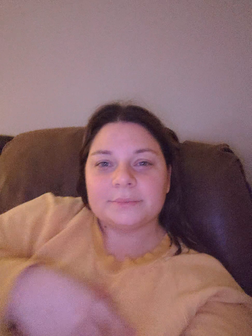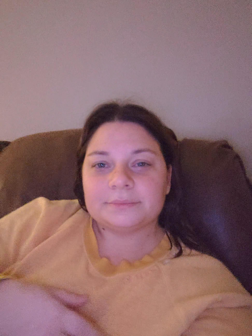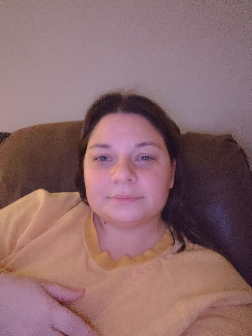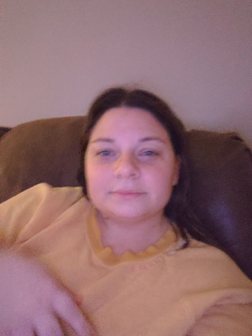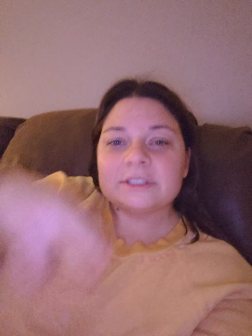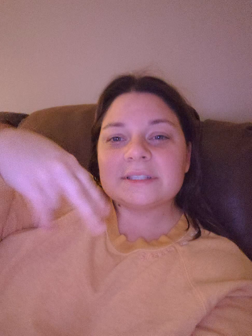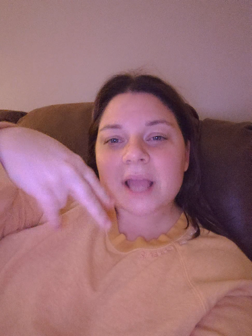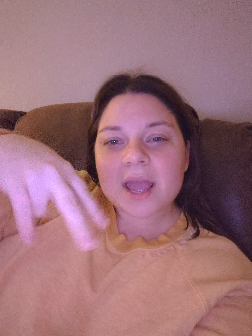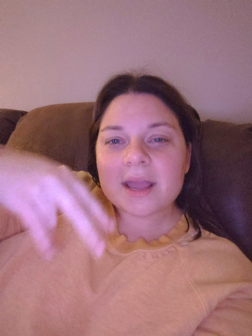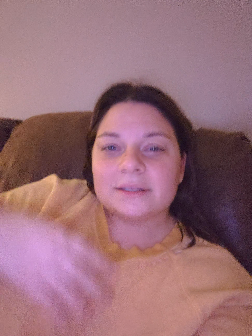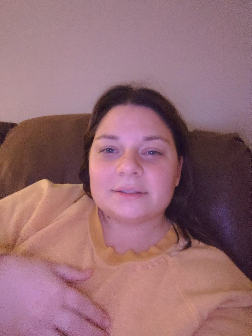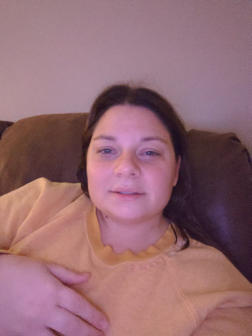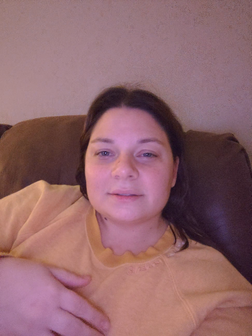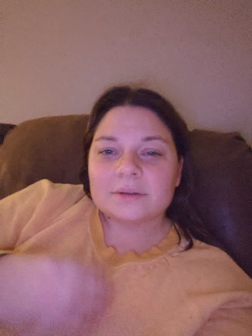dance